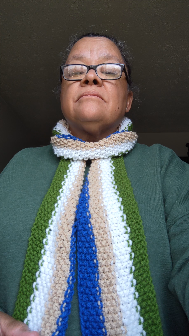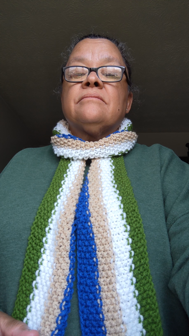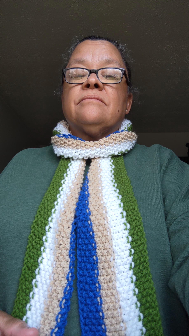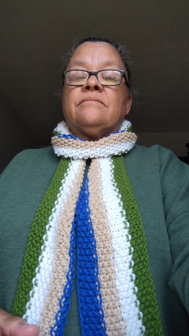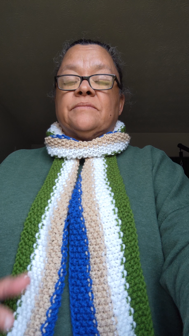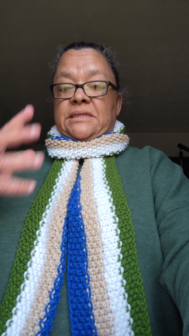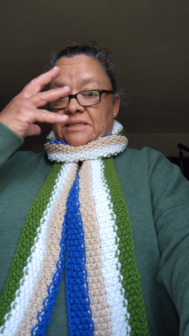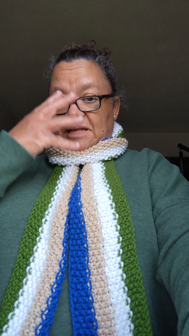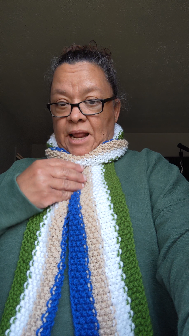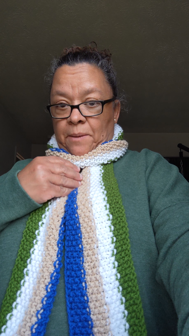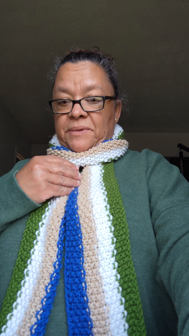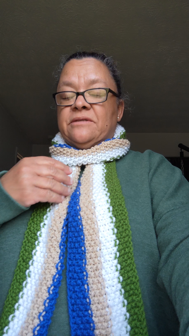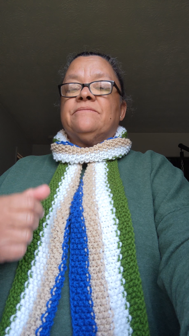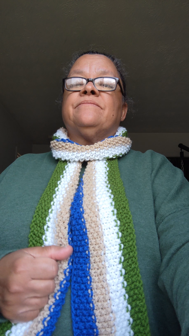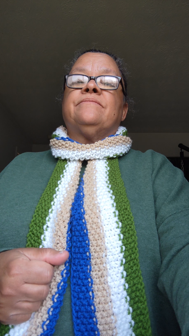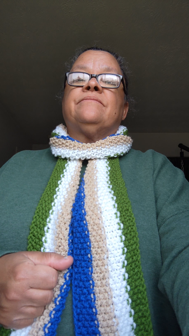asleep